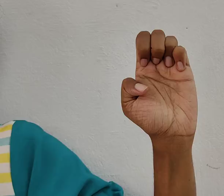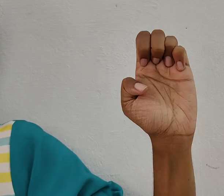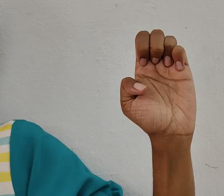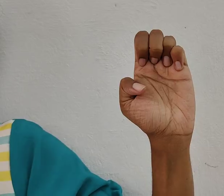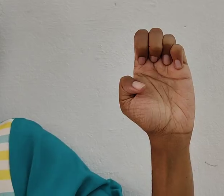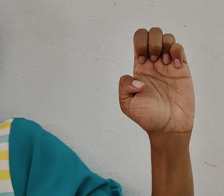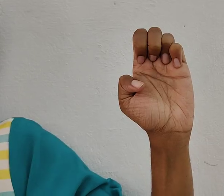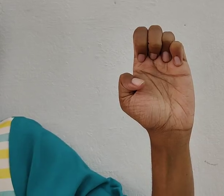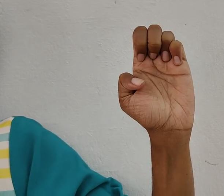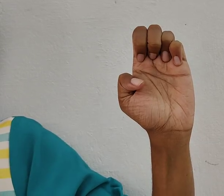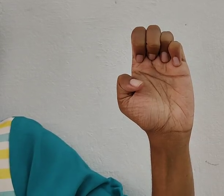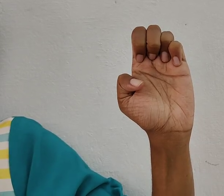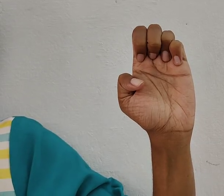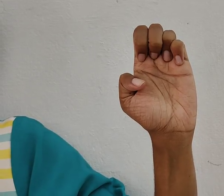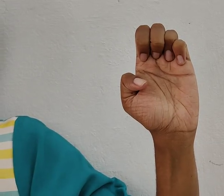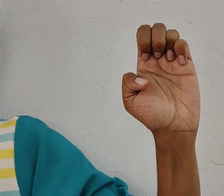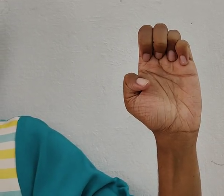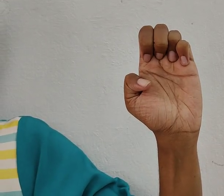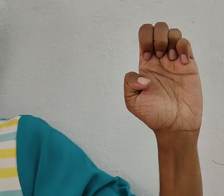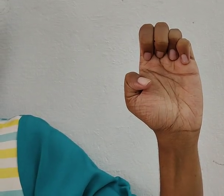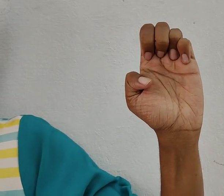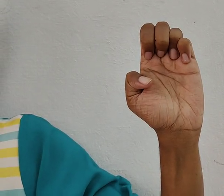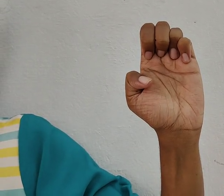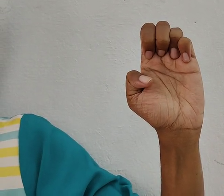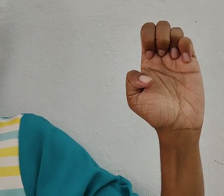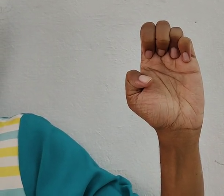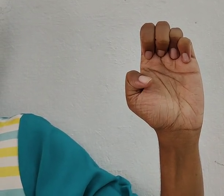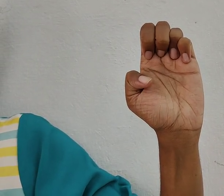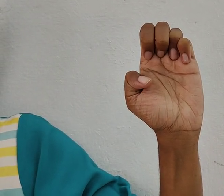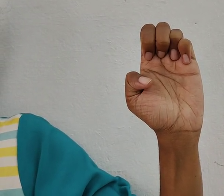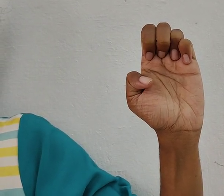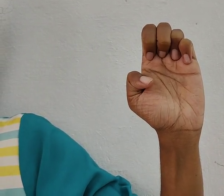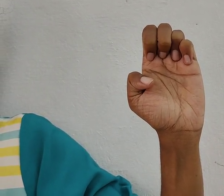ഇ